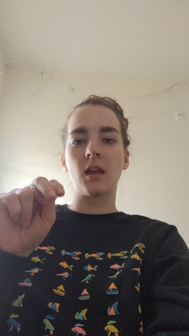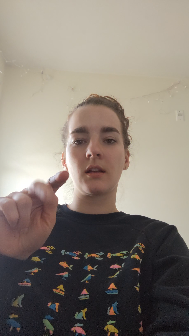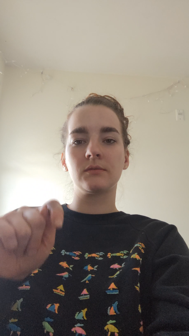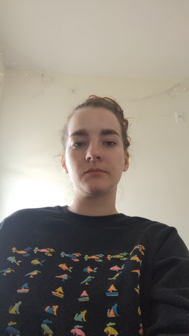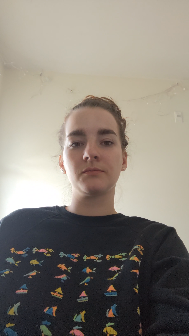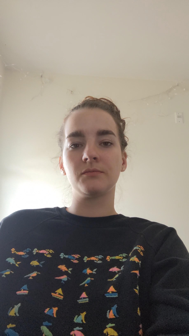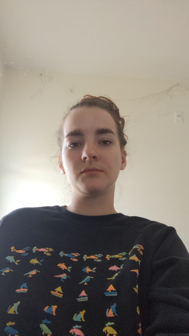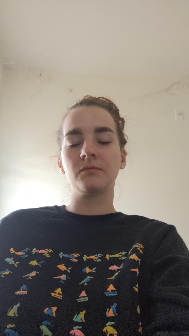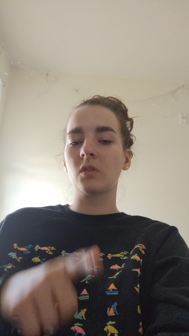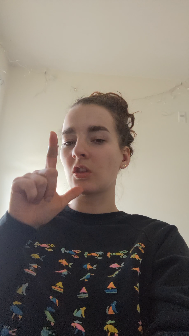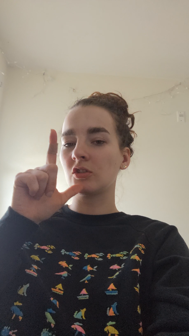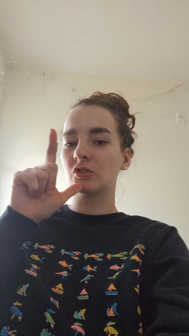lunch